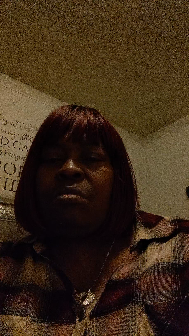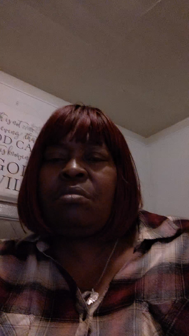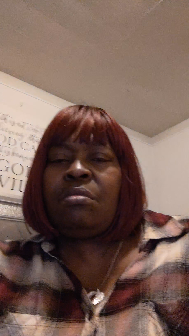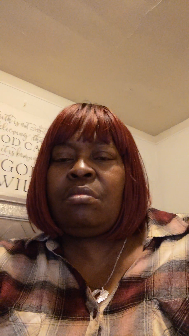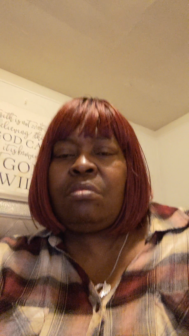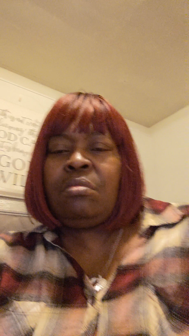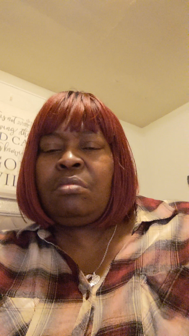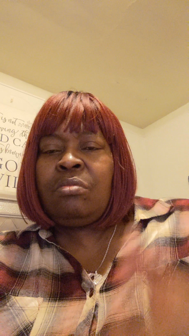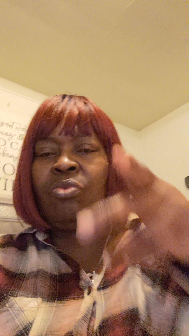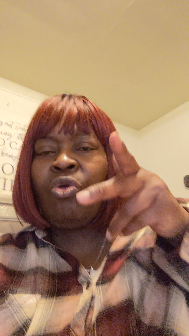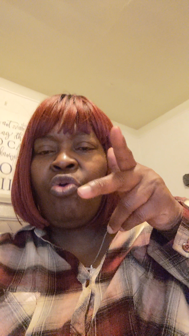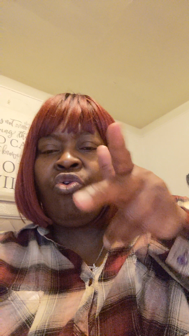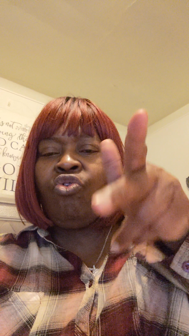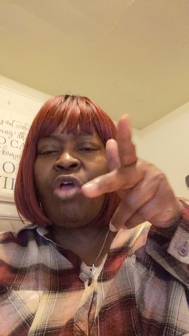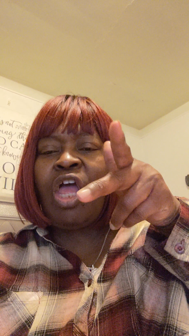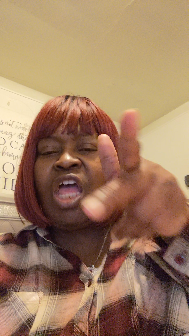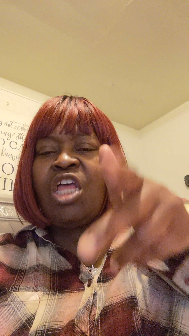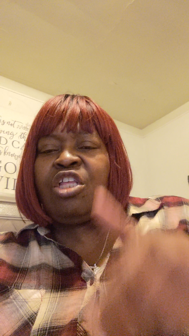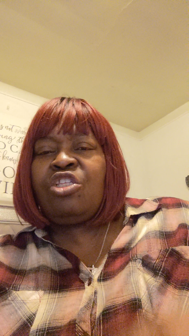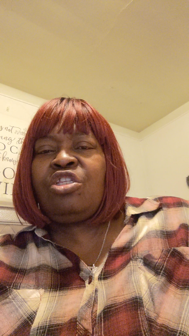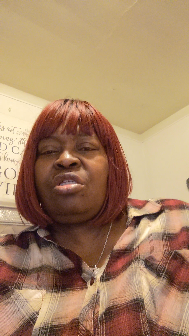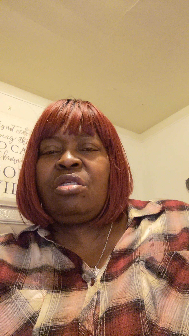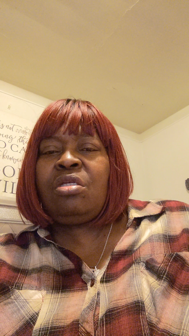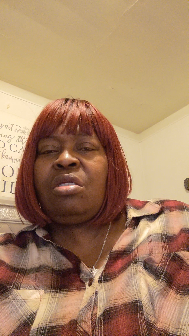garage